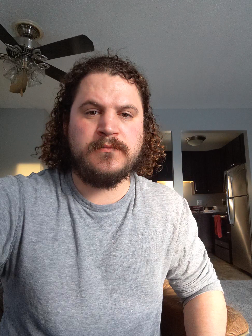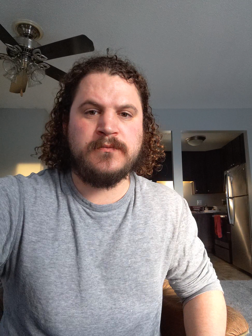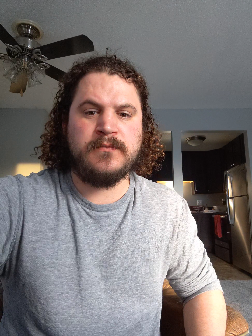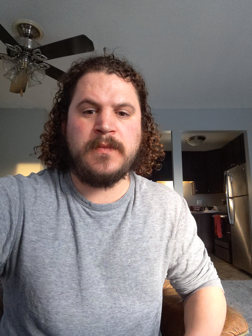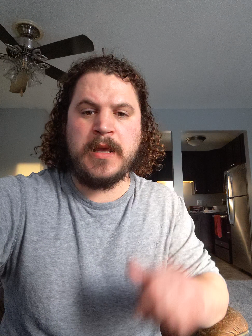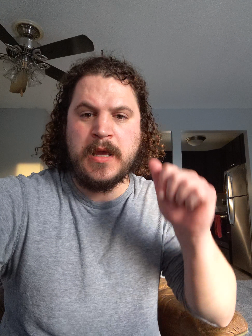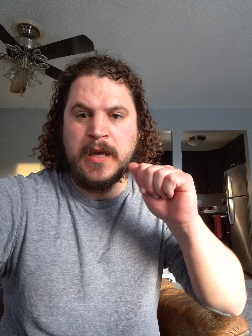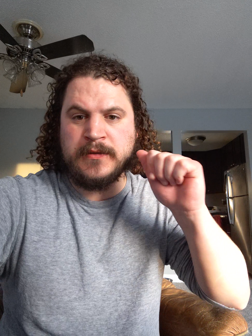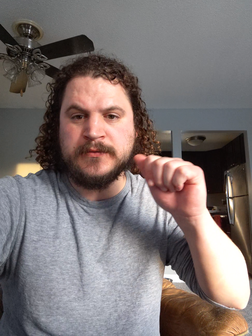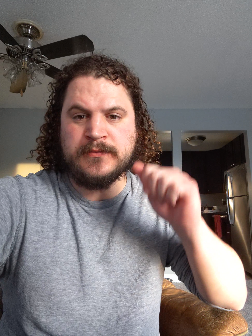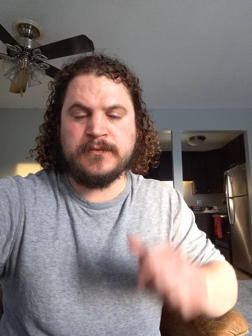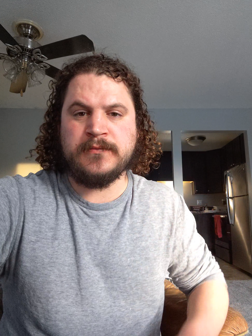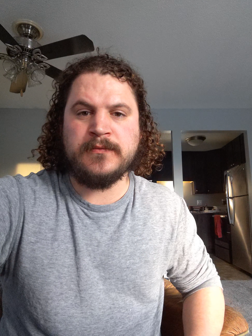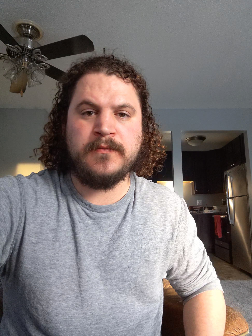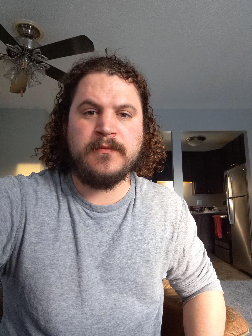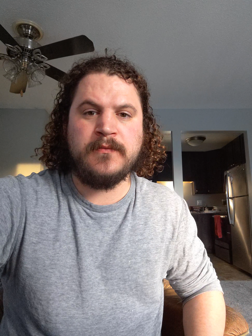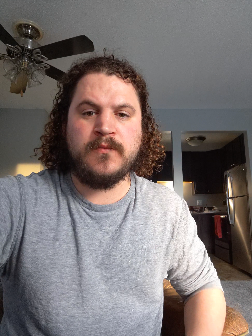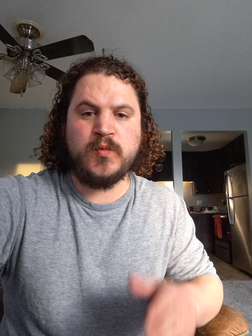aunt